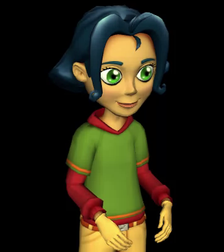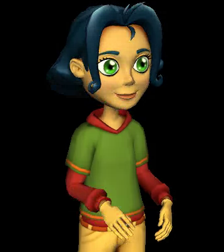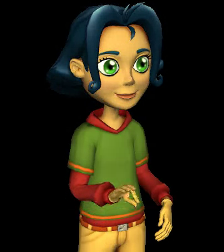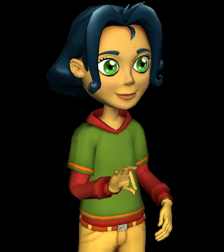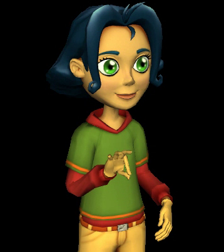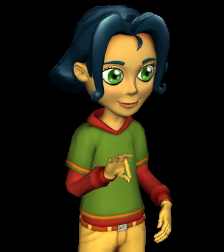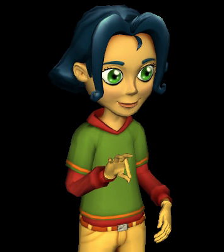أختار